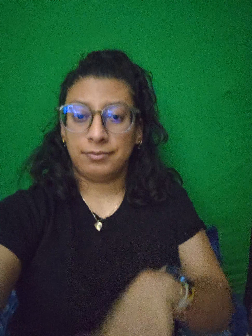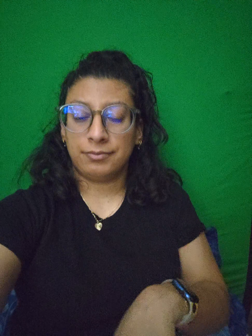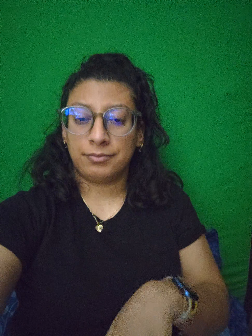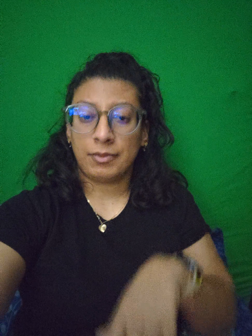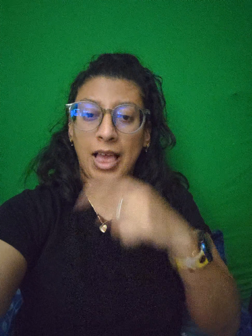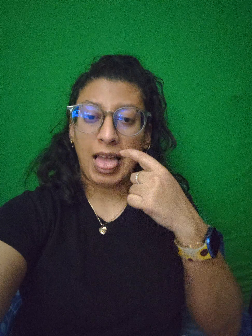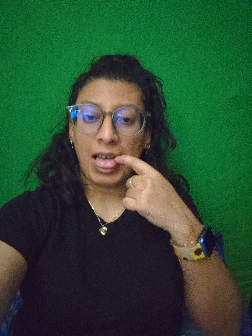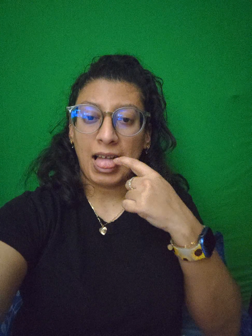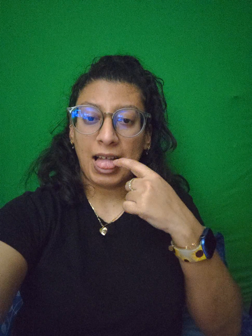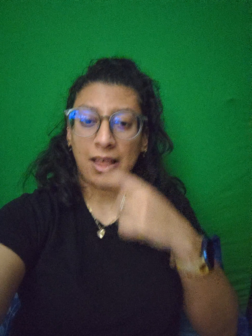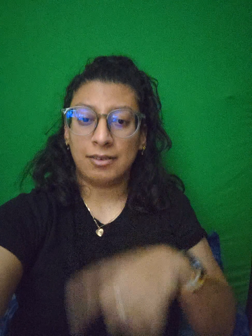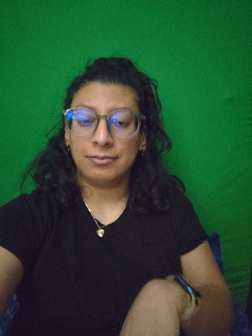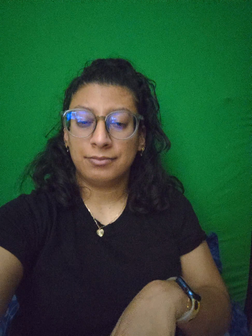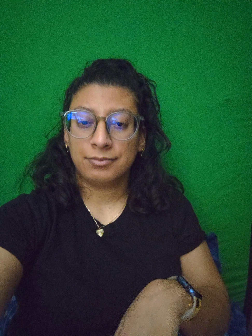tongue